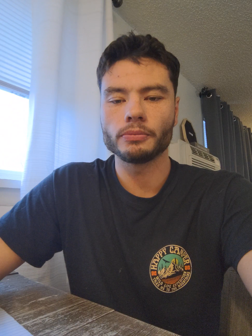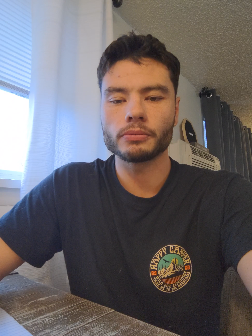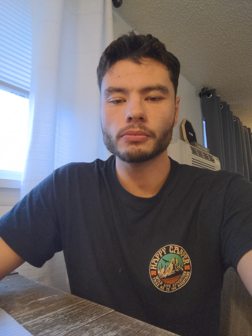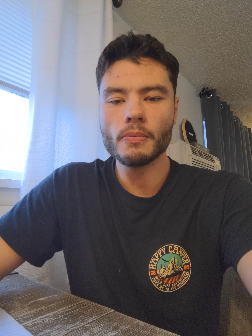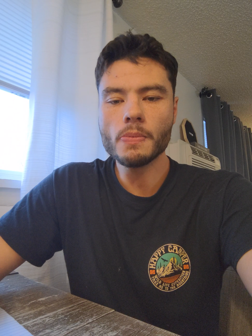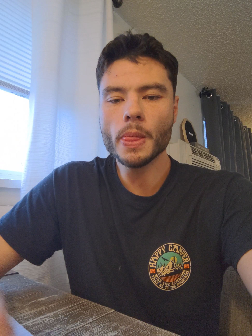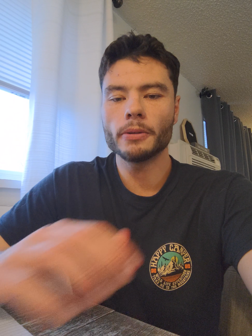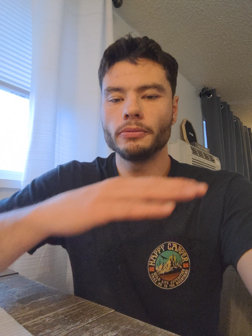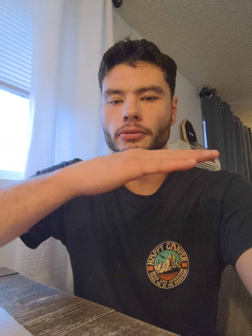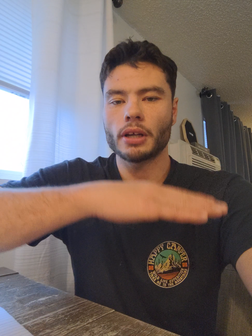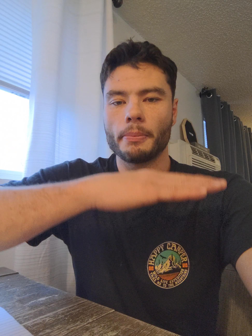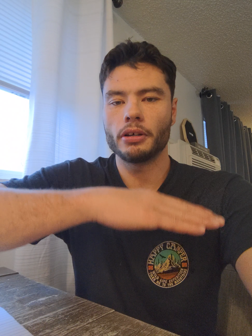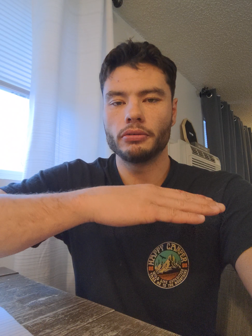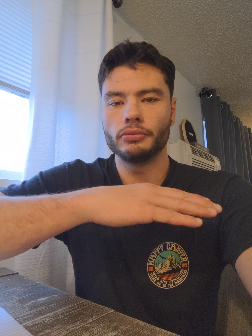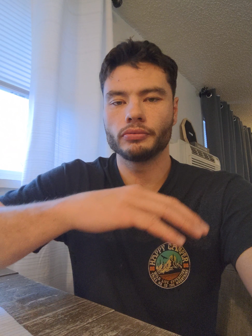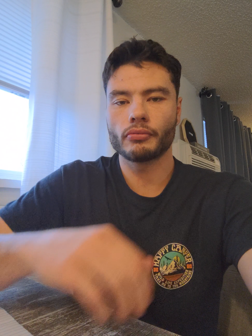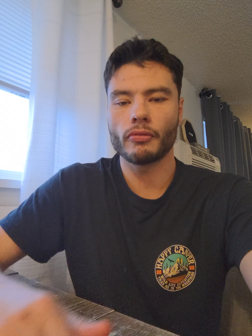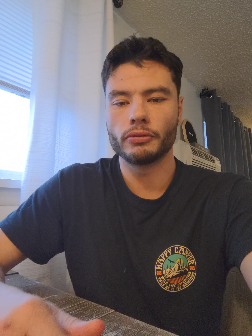table